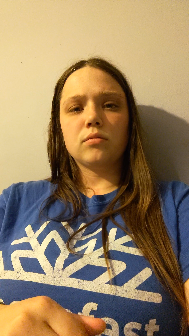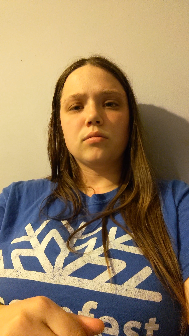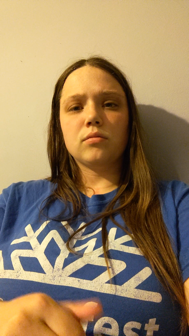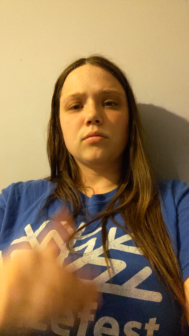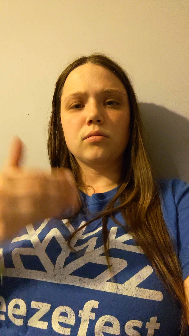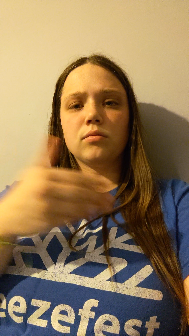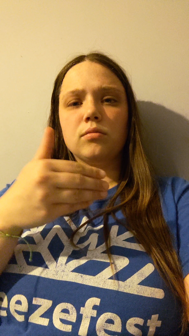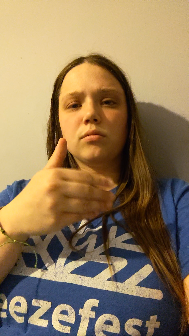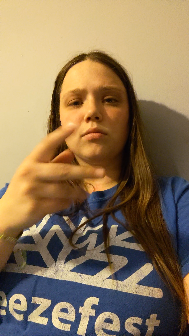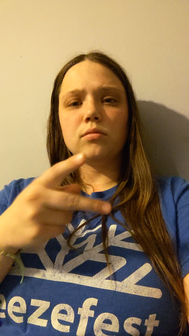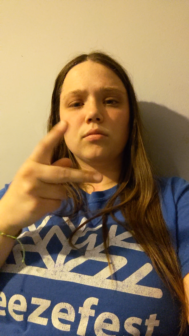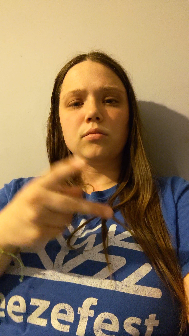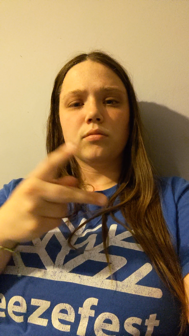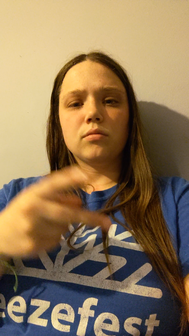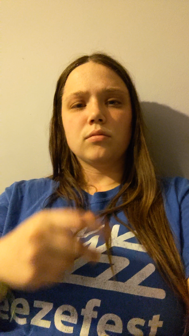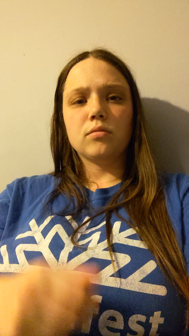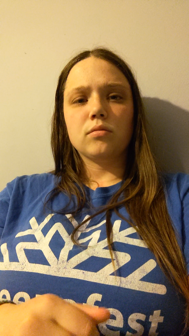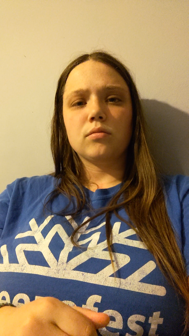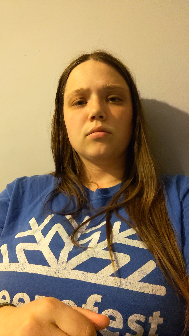babysitter